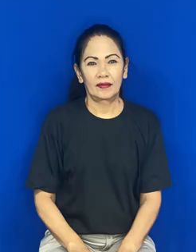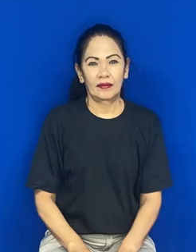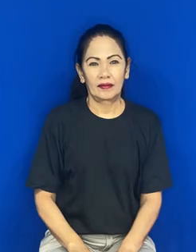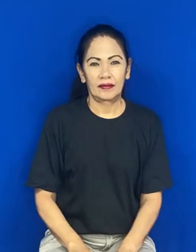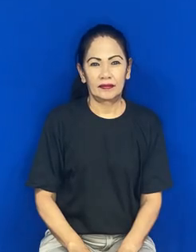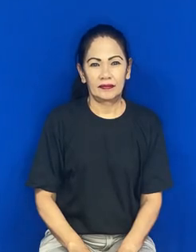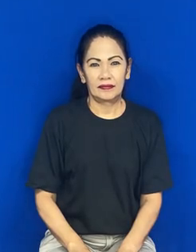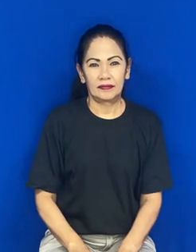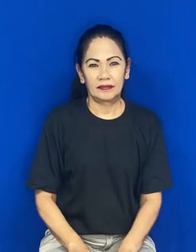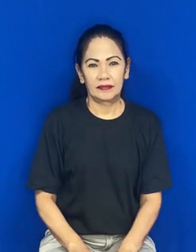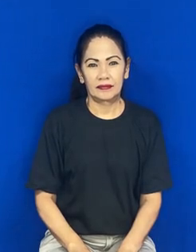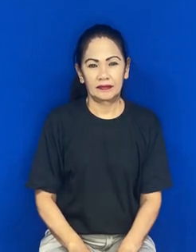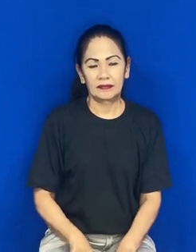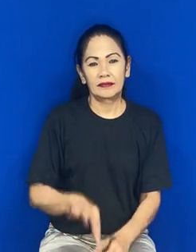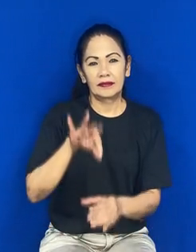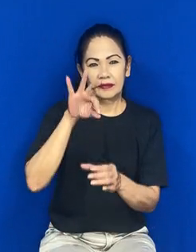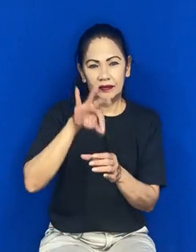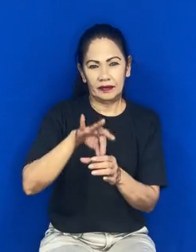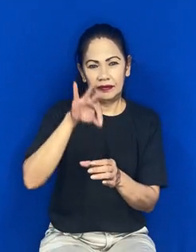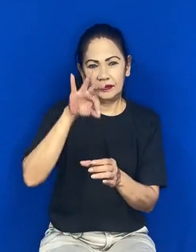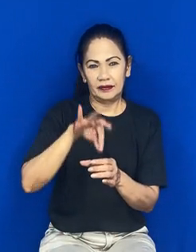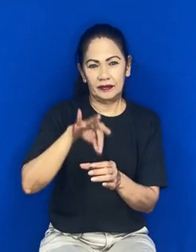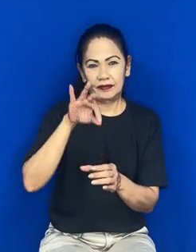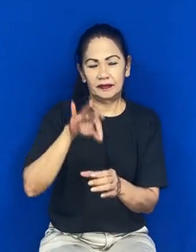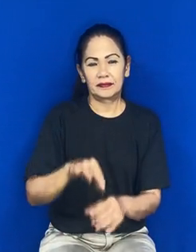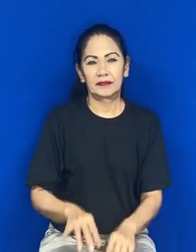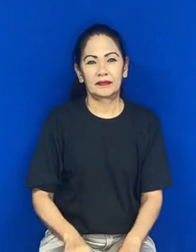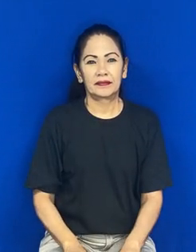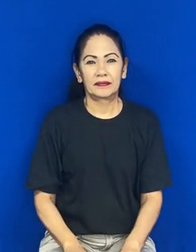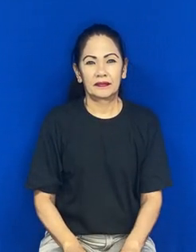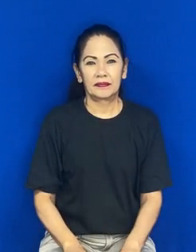tea